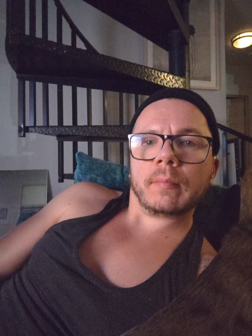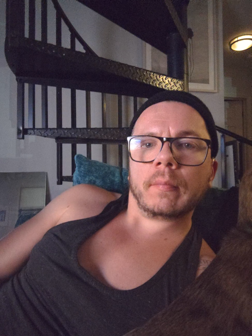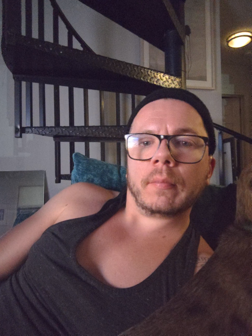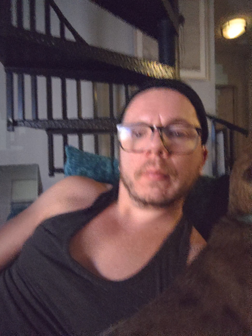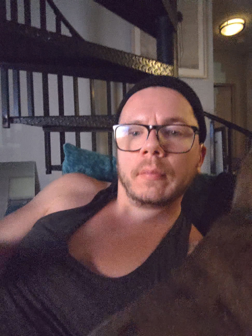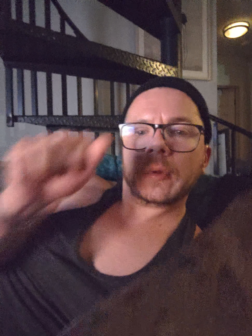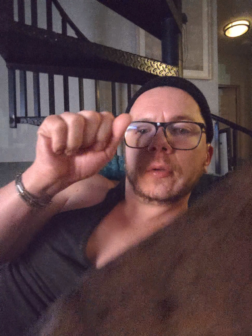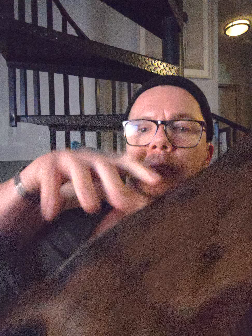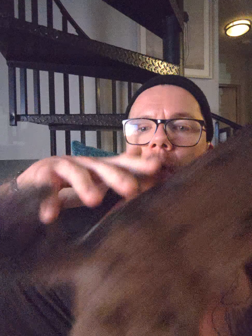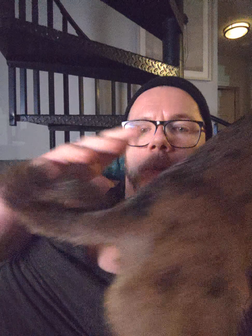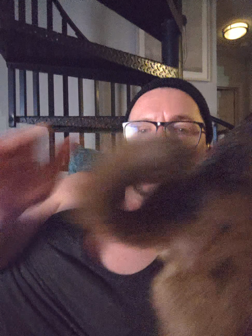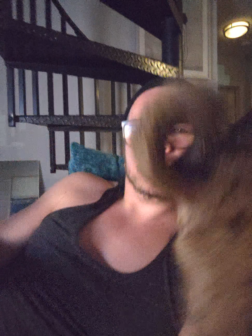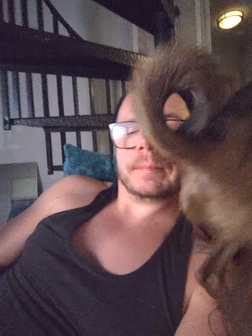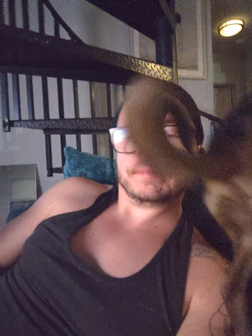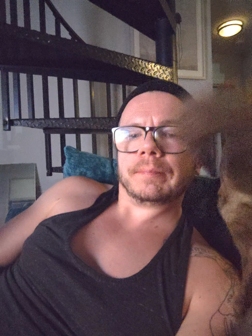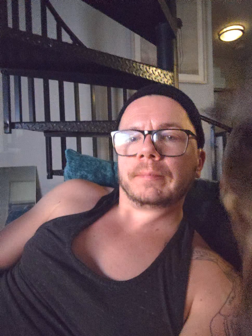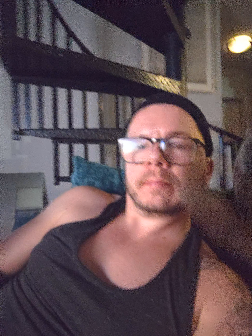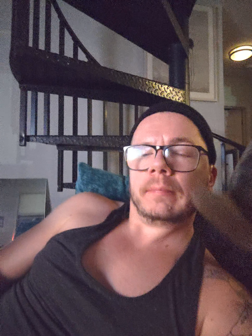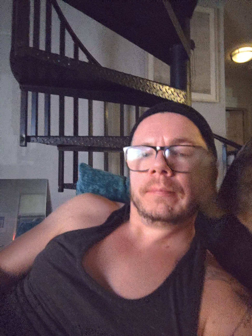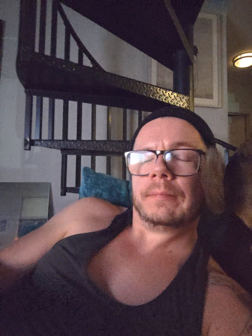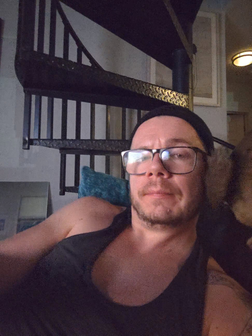drop